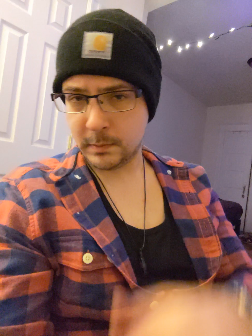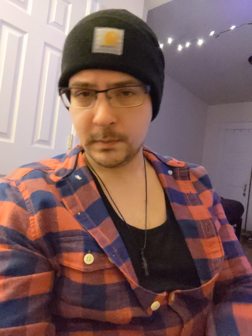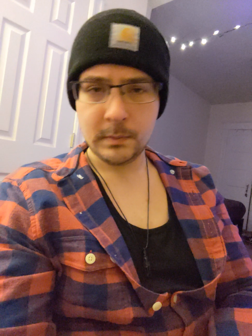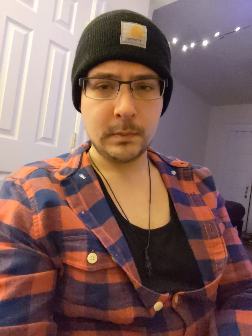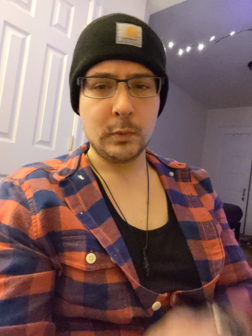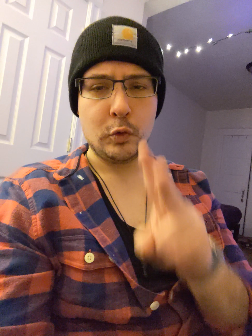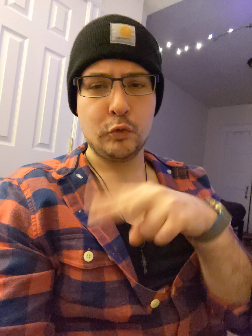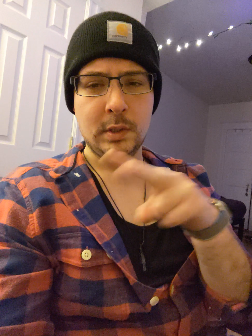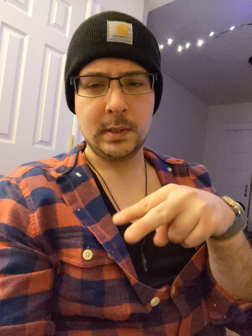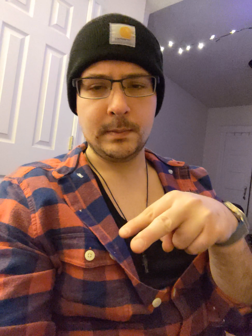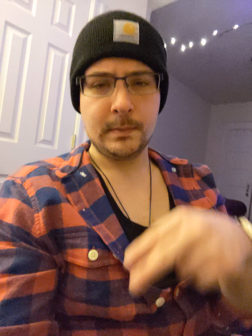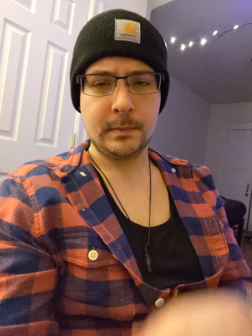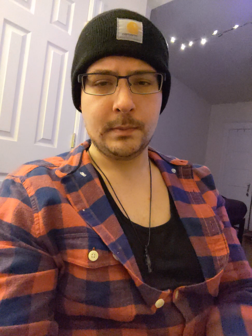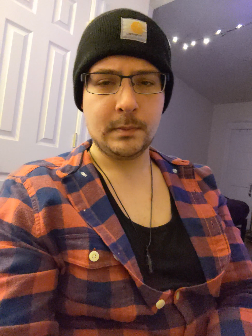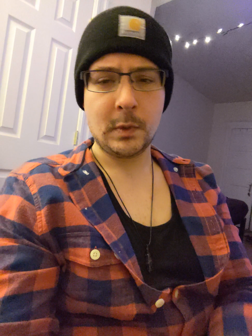read